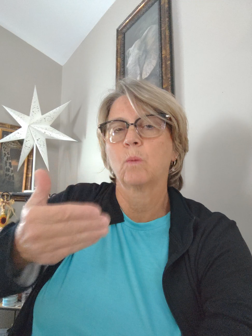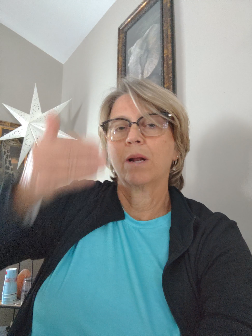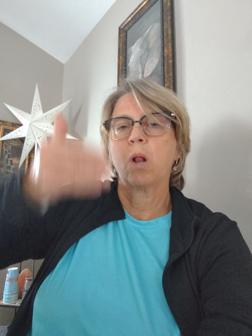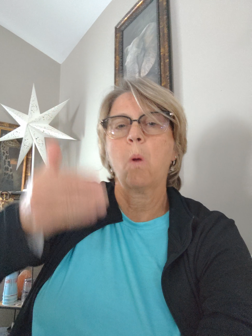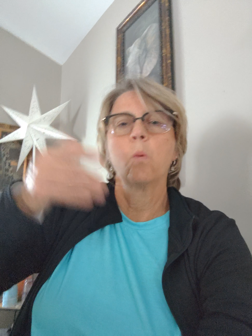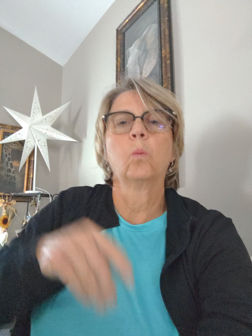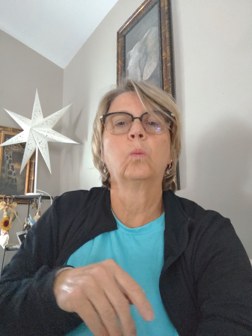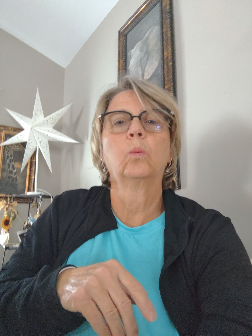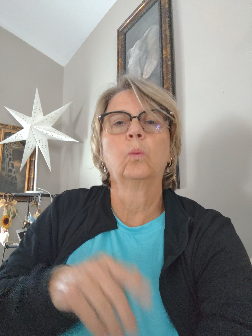window